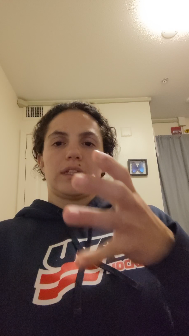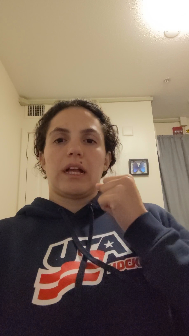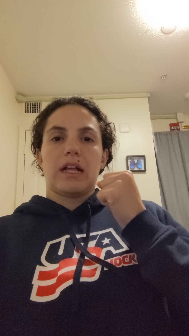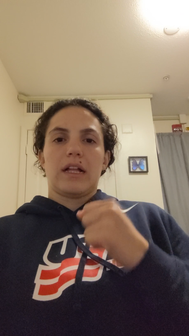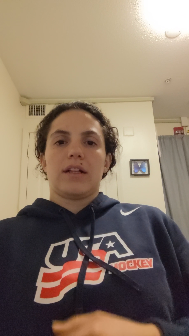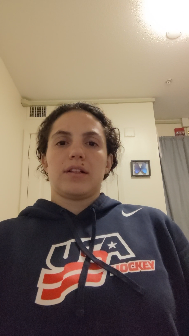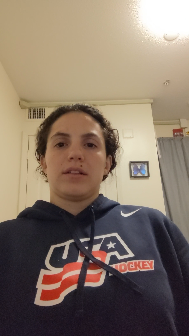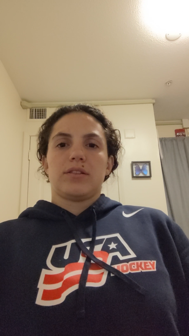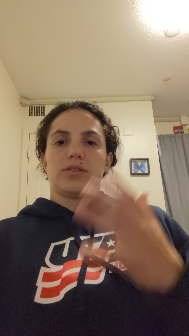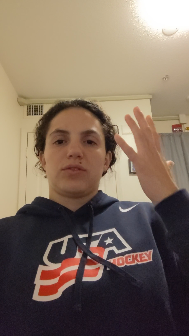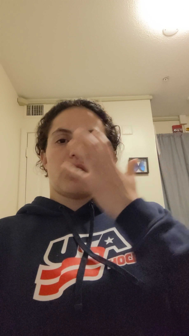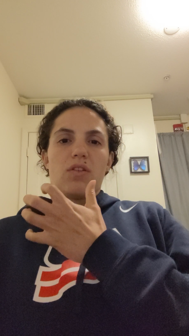dark